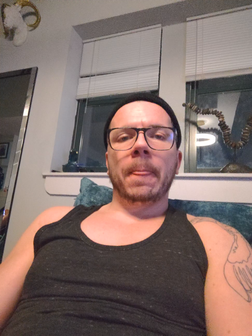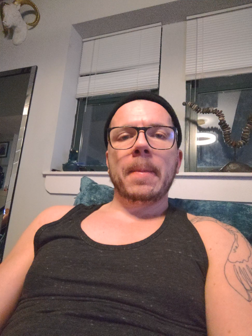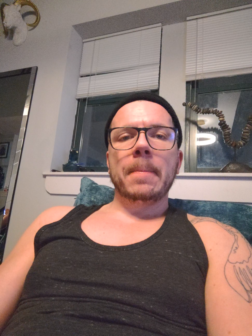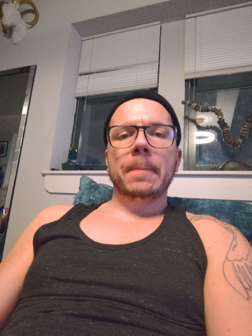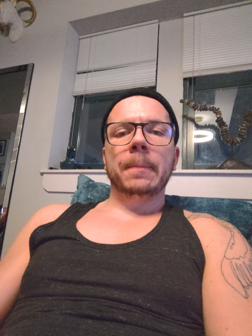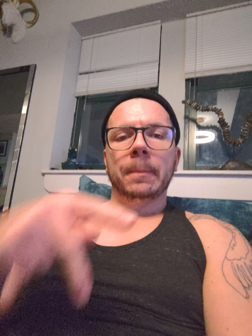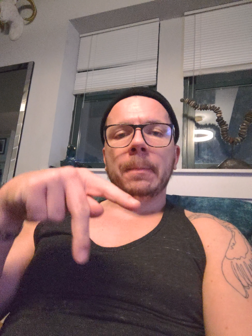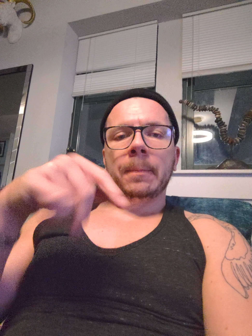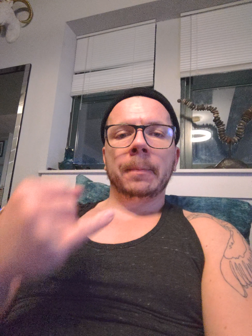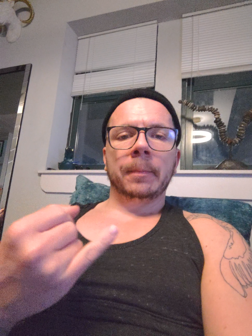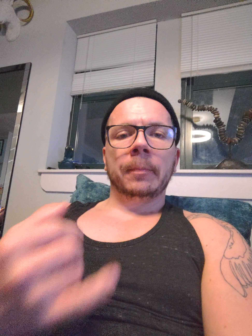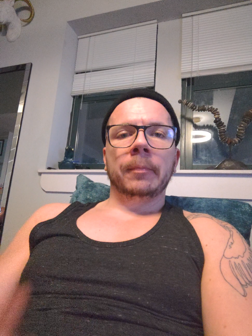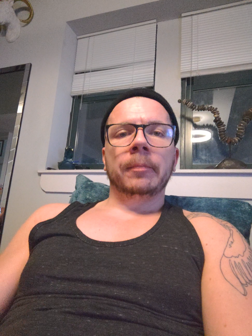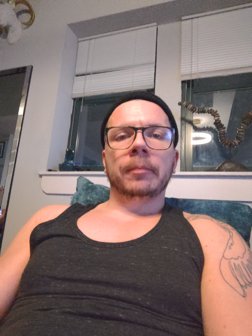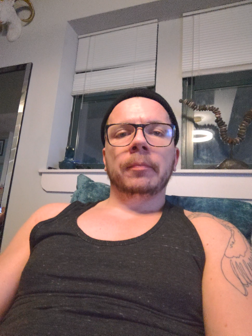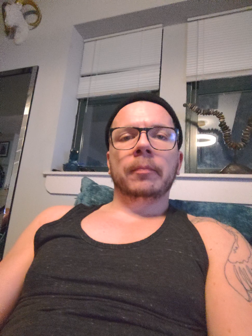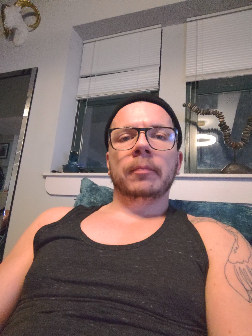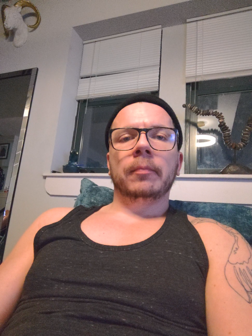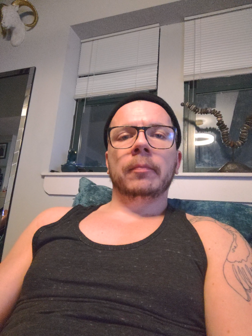pajamas